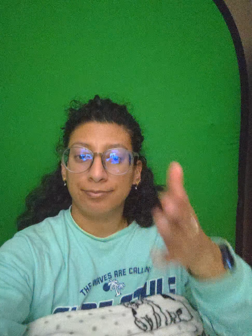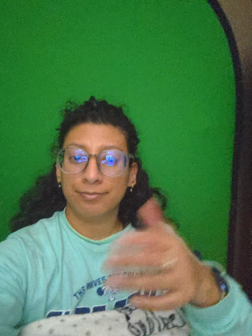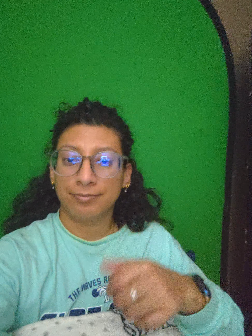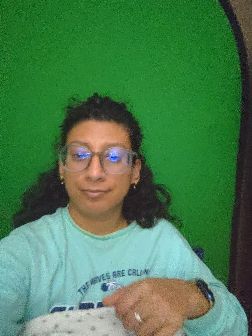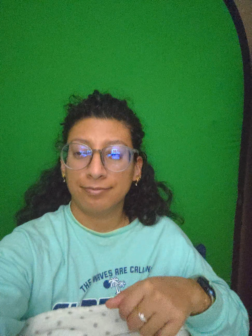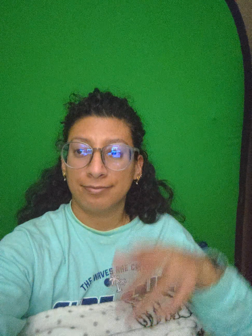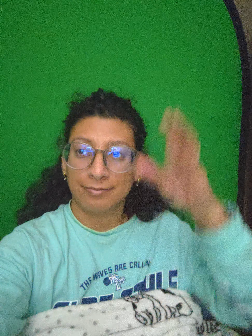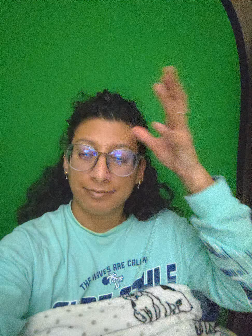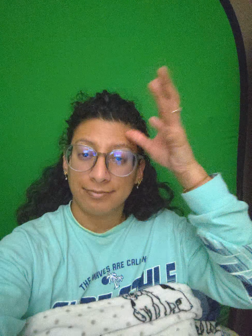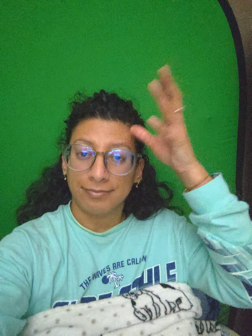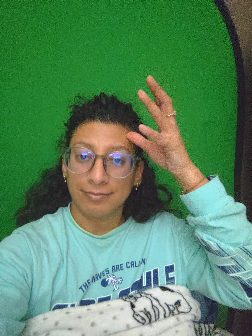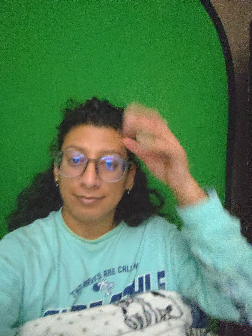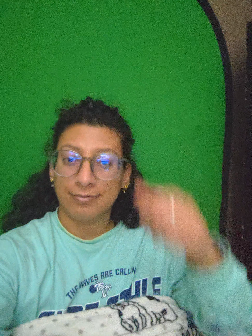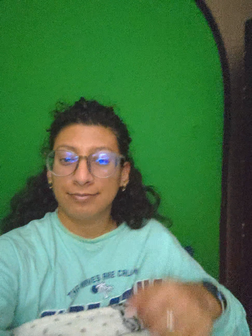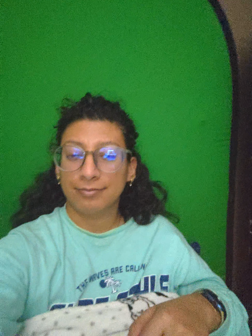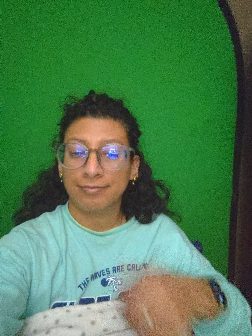dad